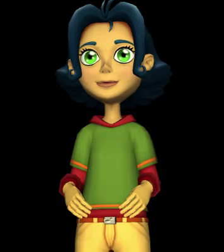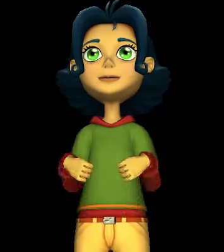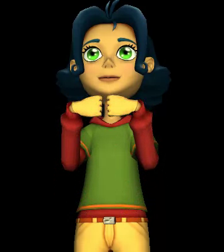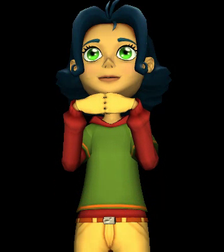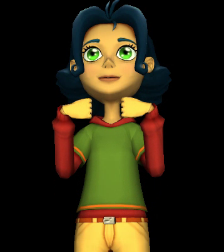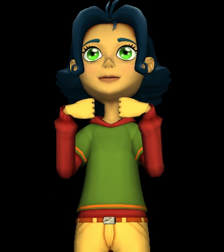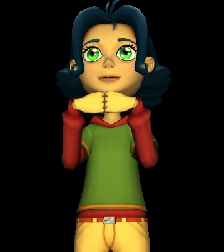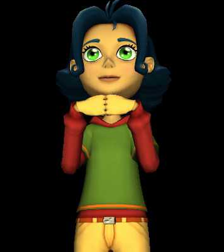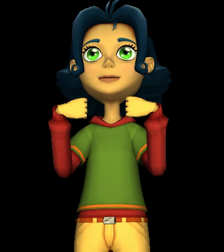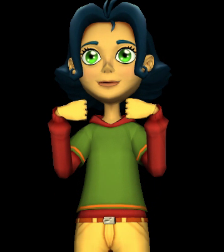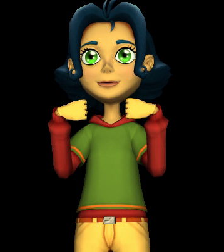خزانة